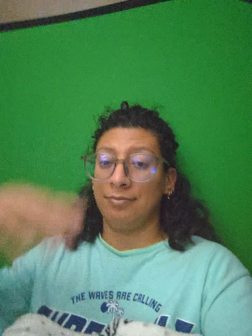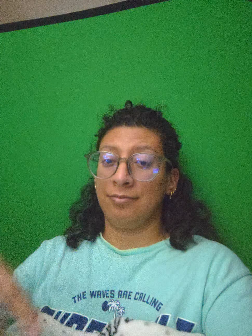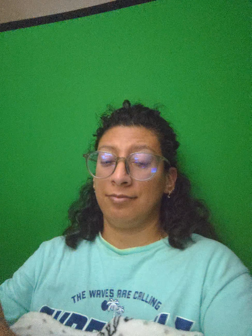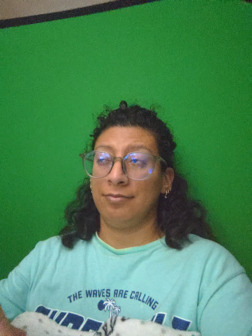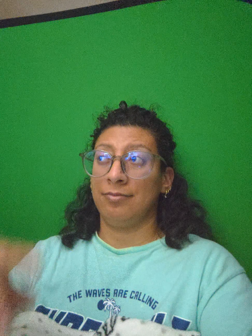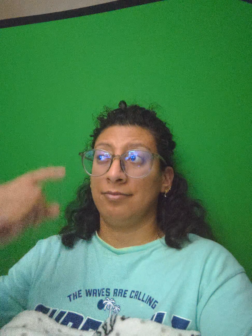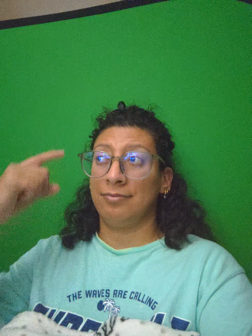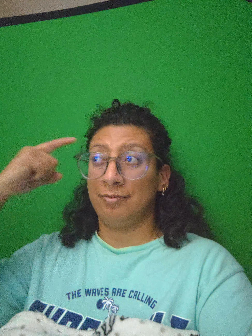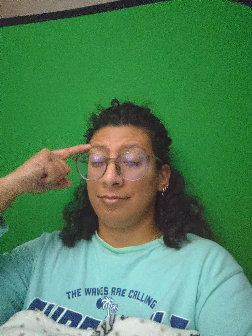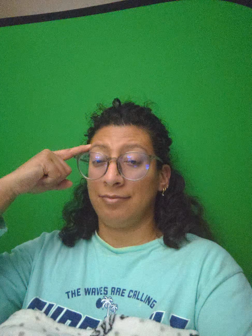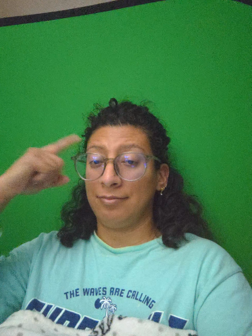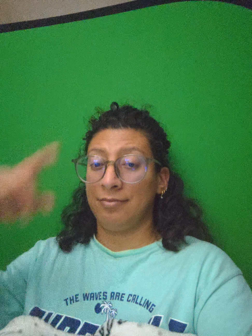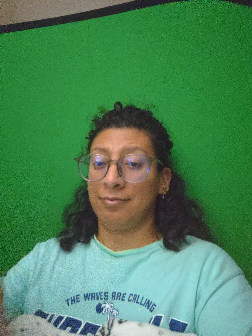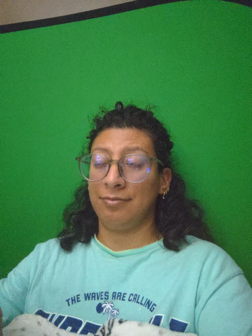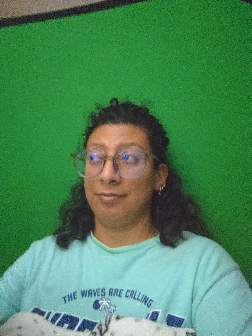think